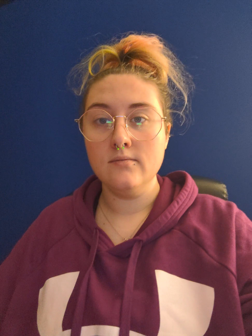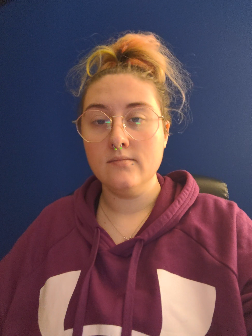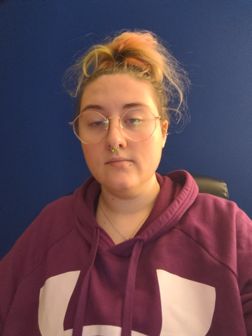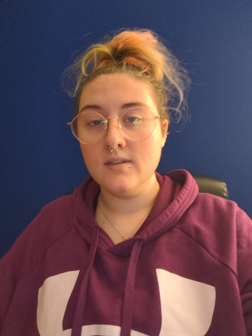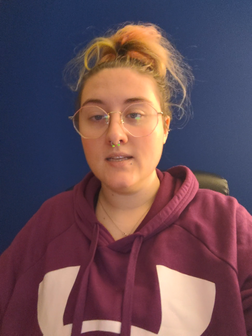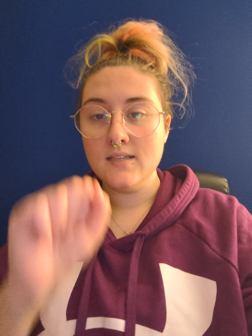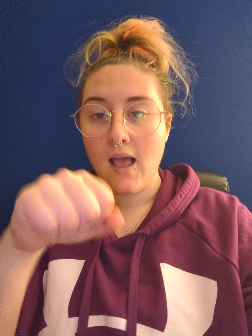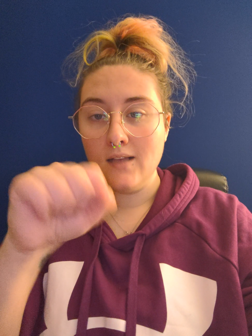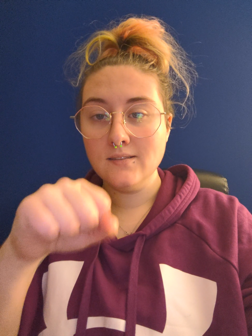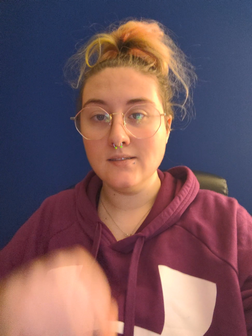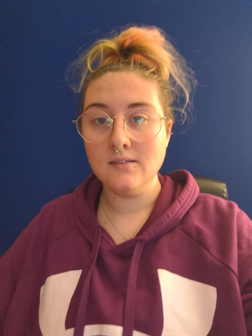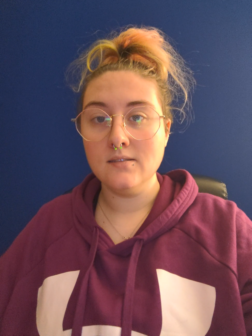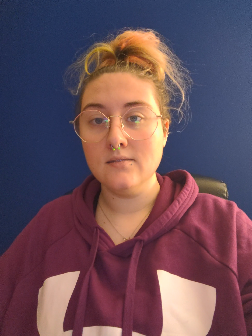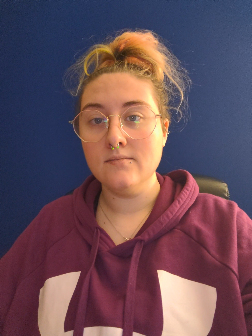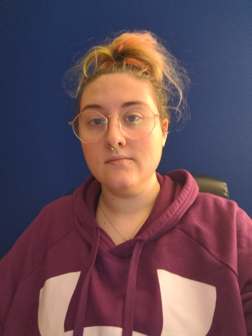yes